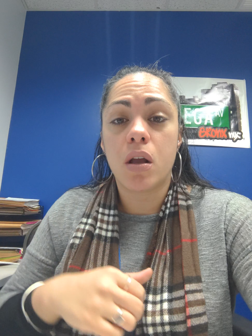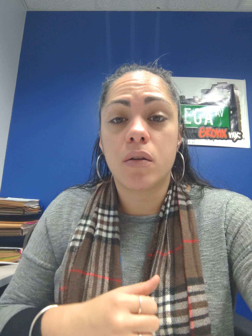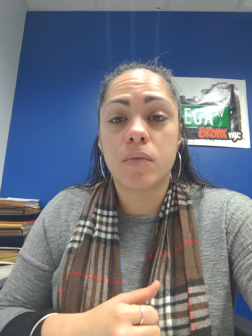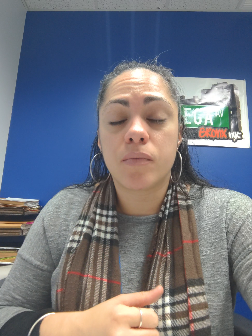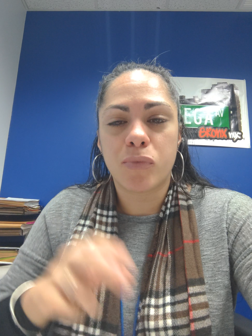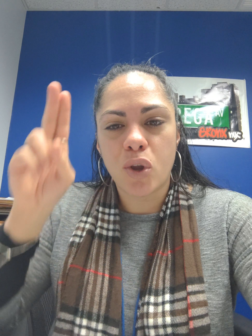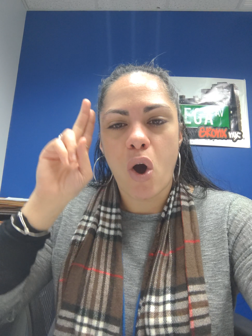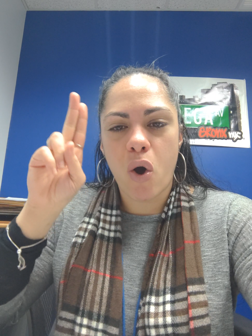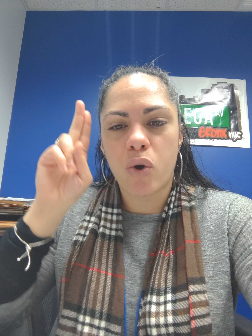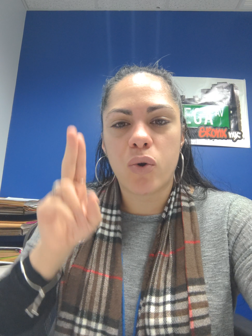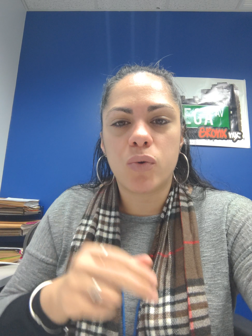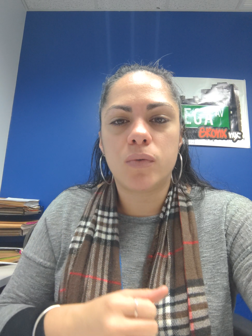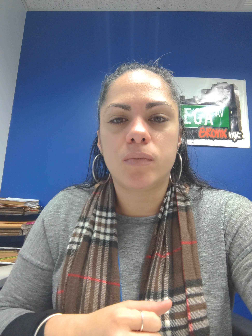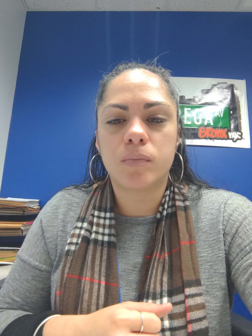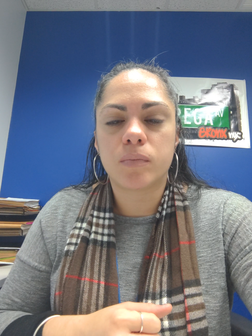uncle